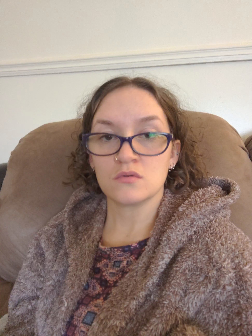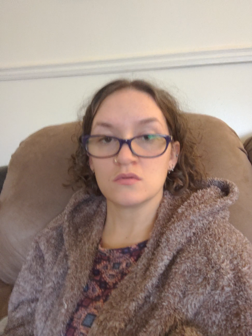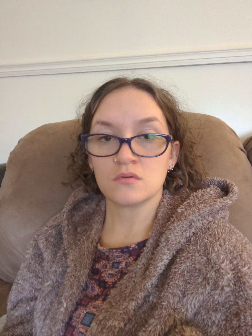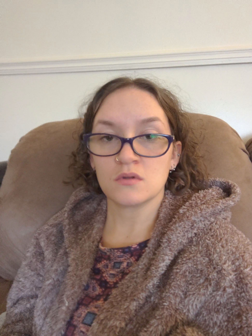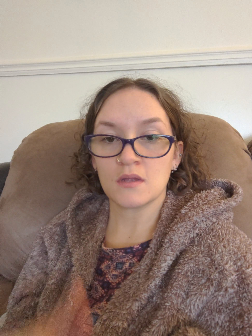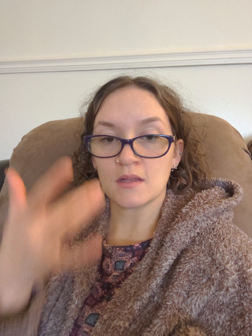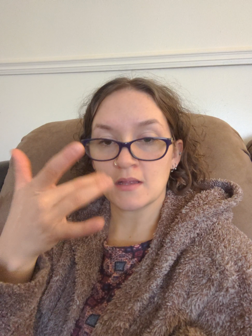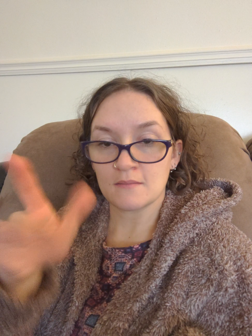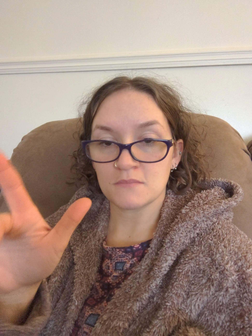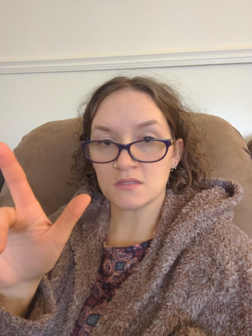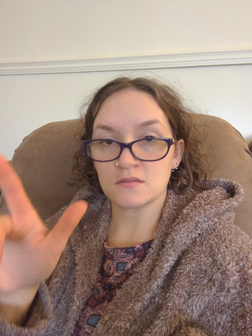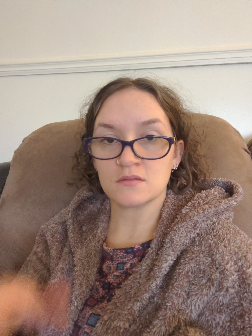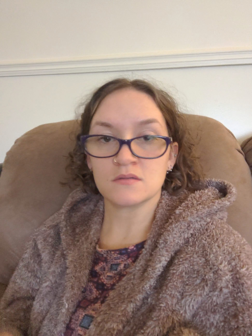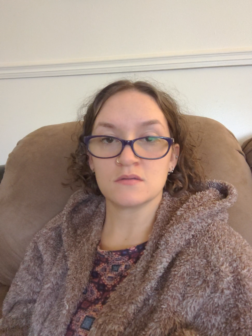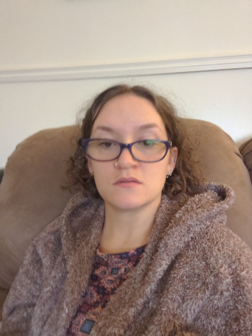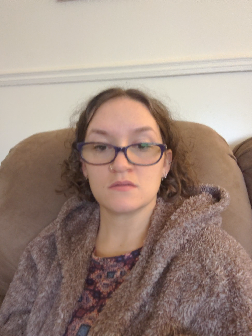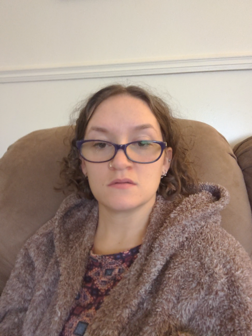empty